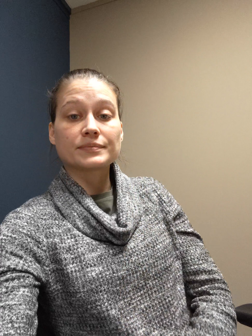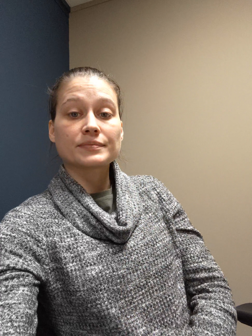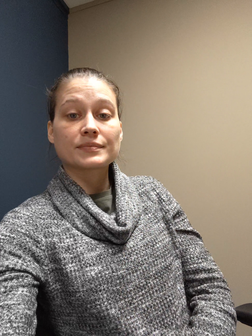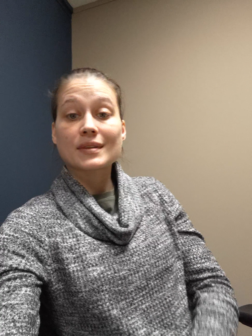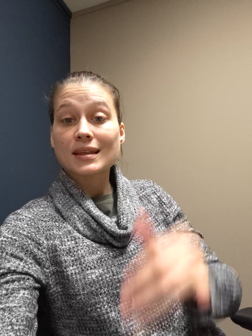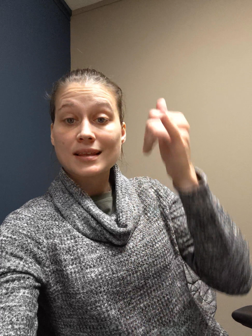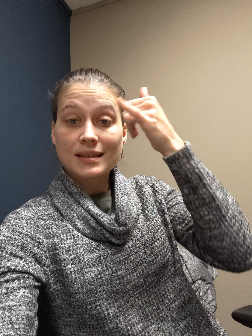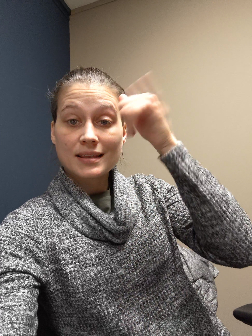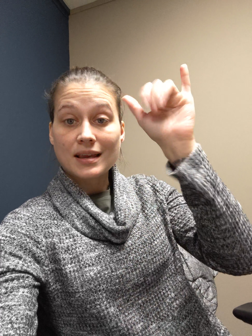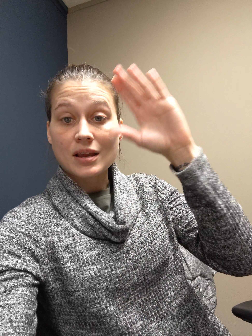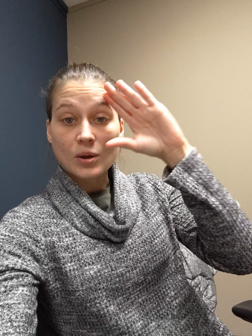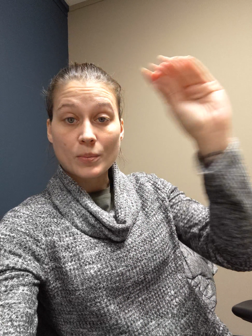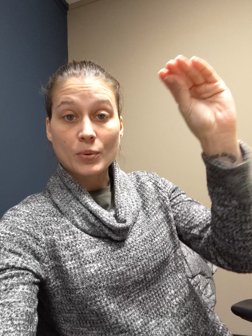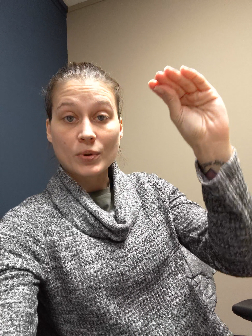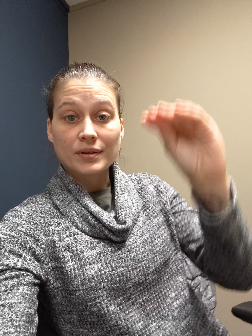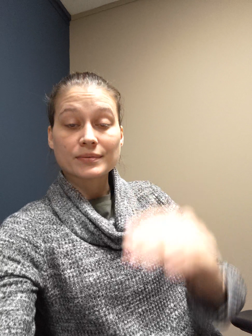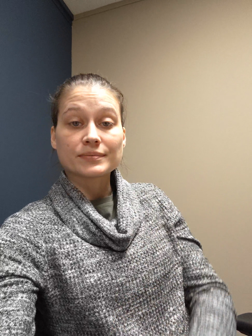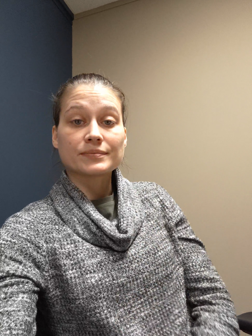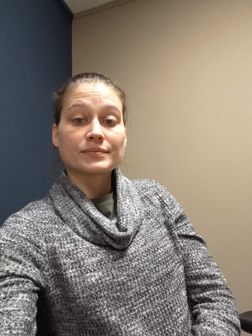cowboy